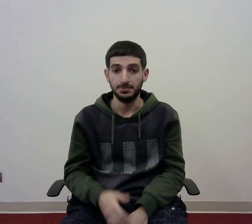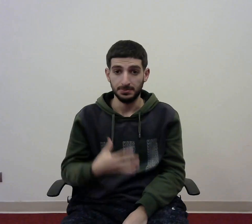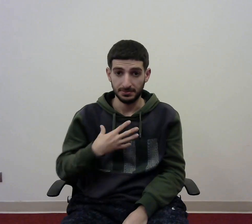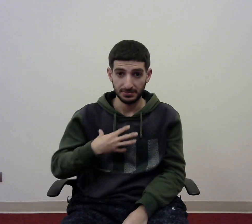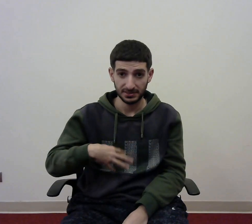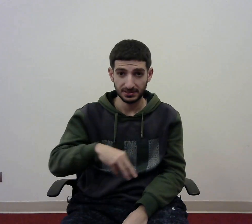biz